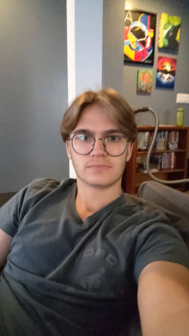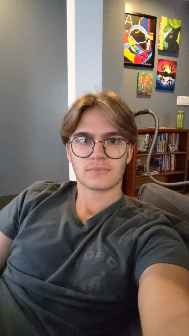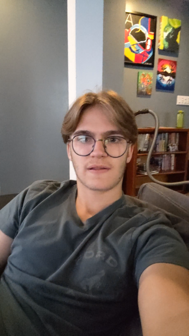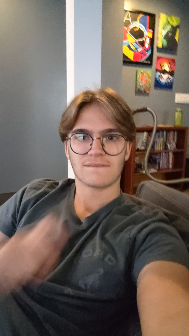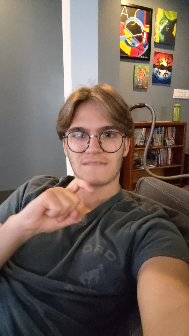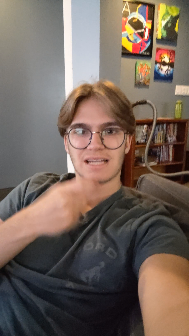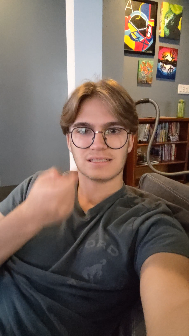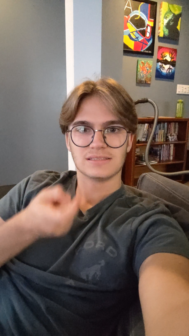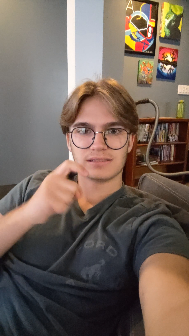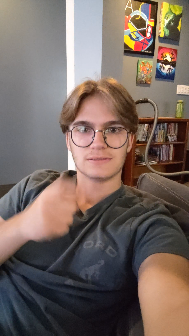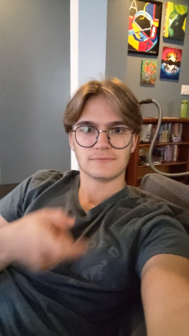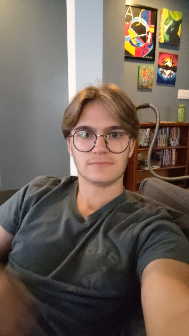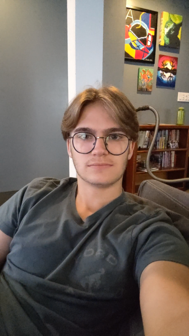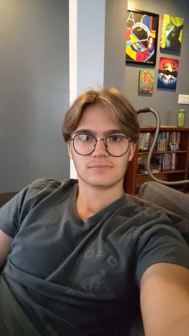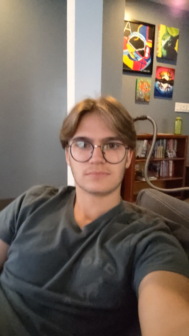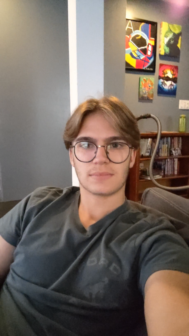friend